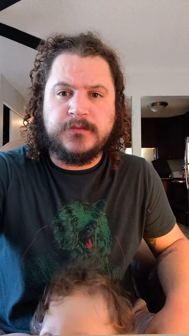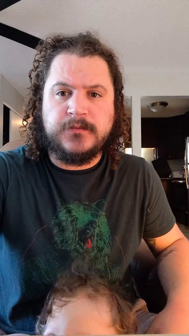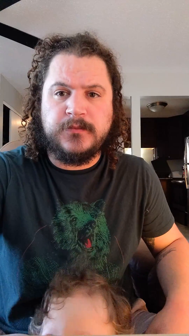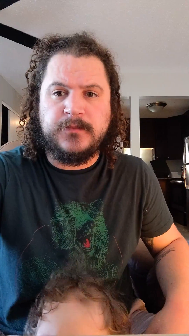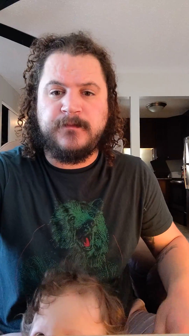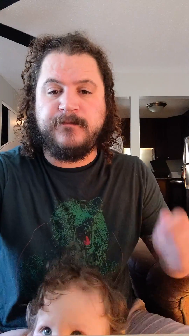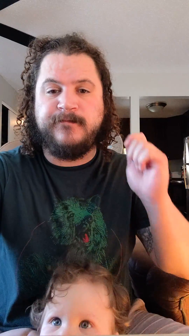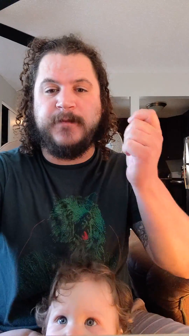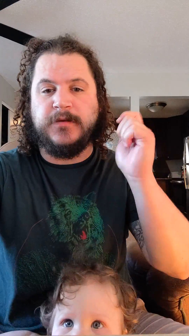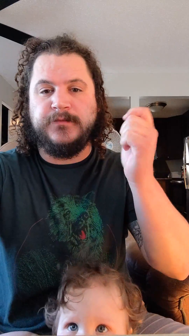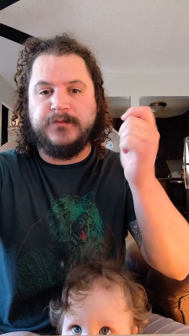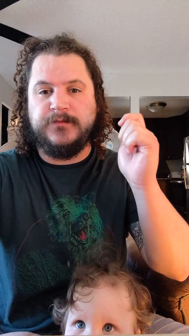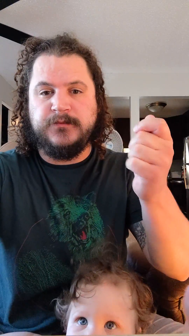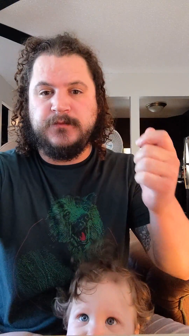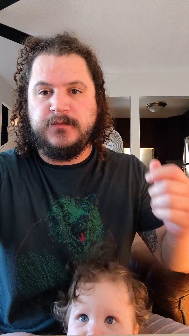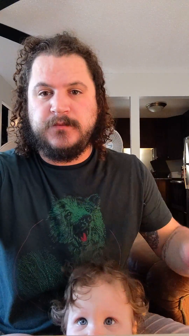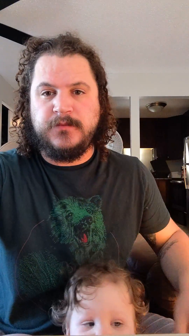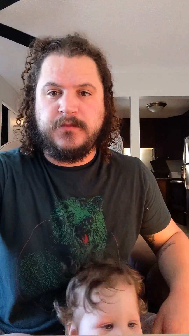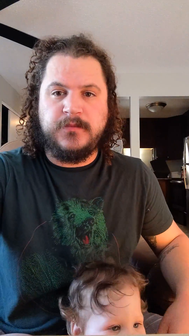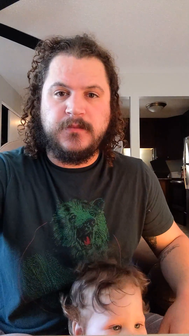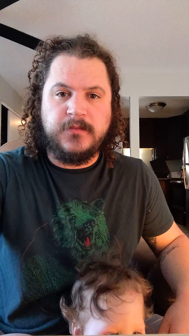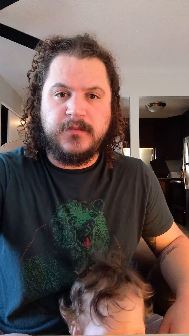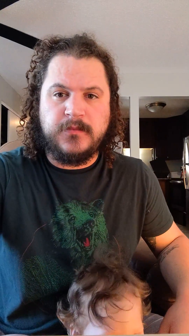bat